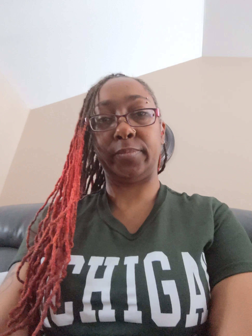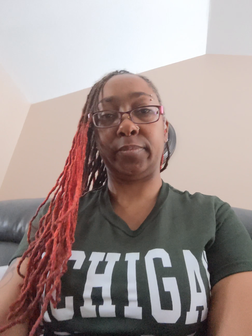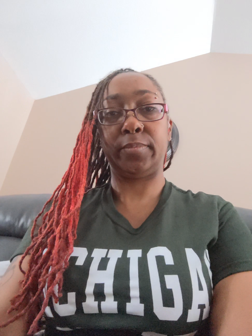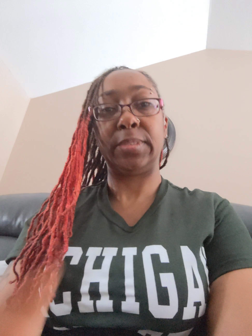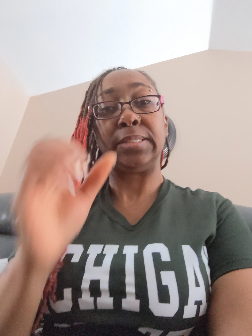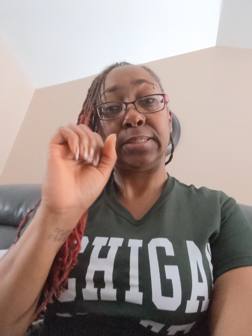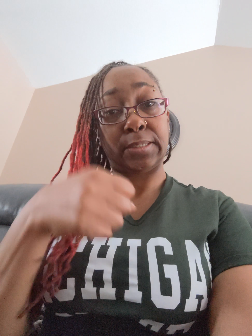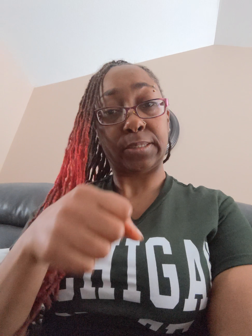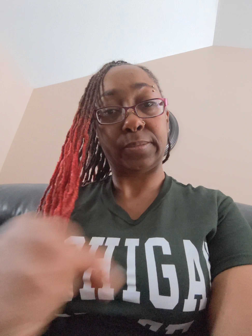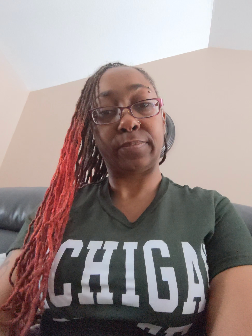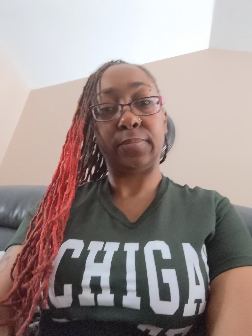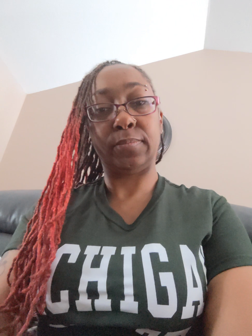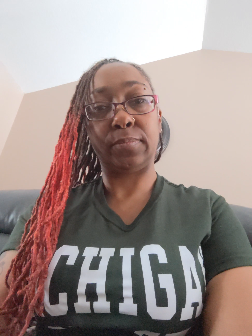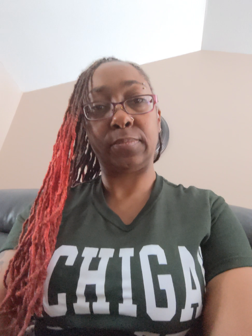yes